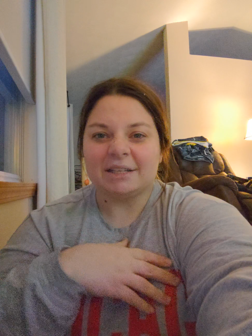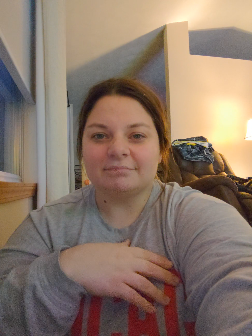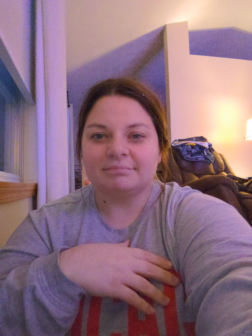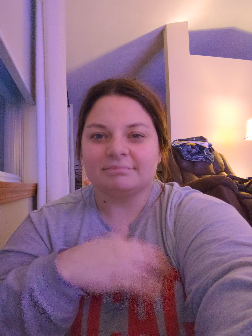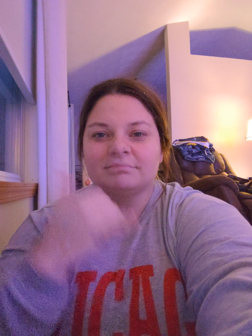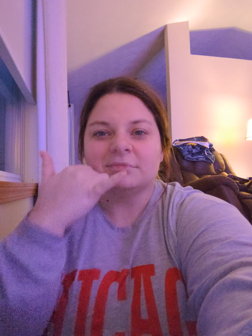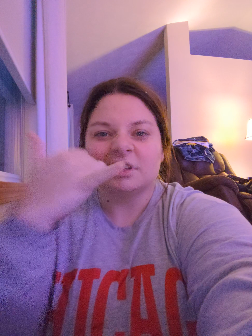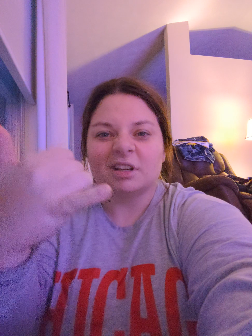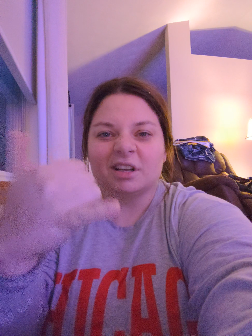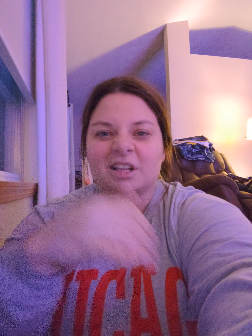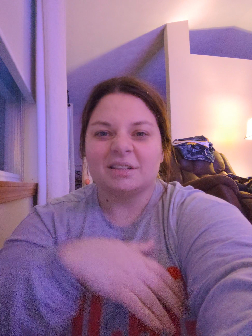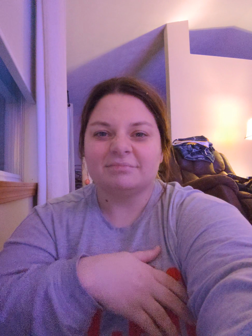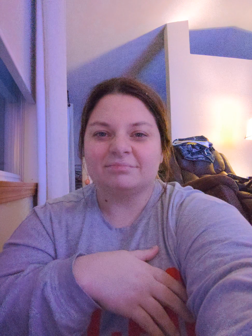call on the phone